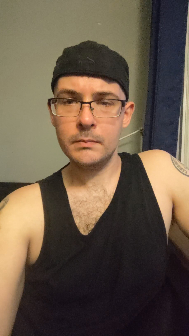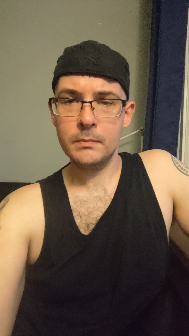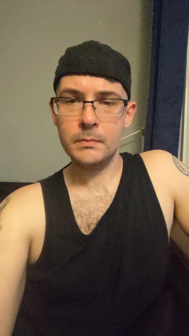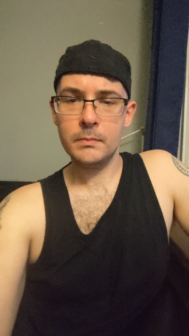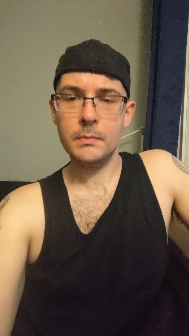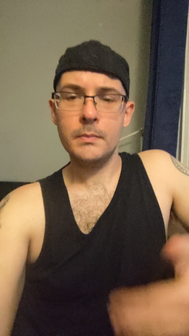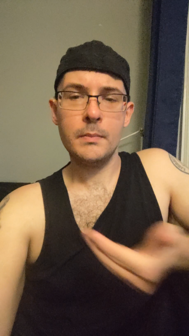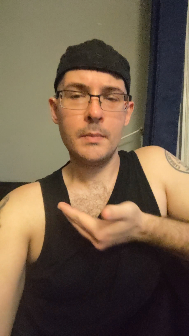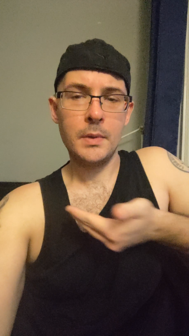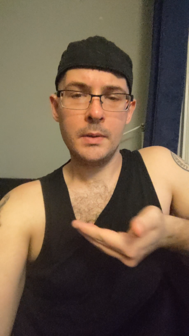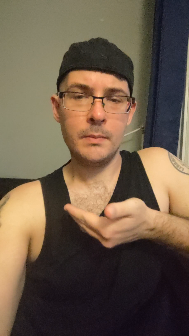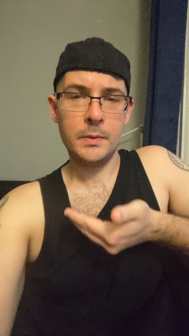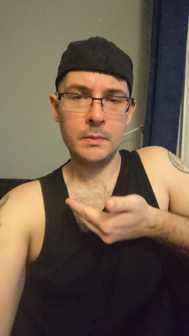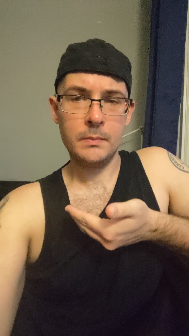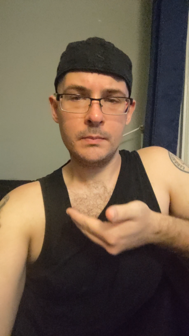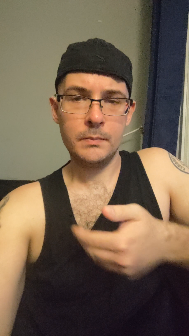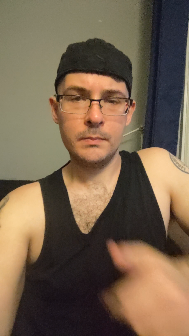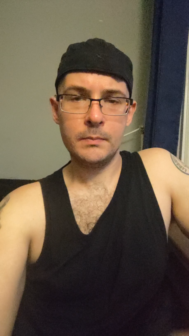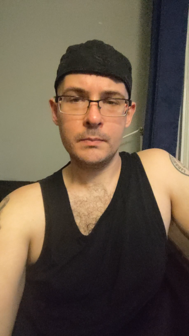baby